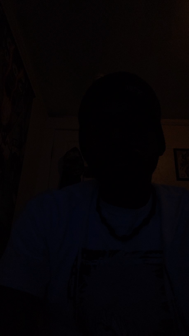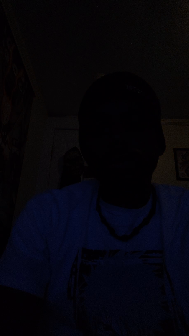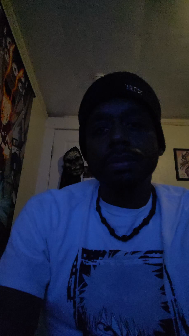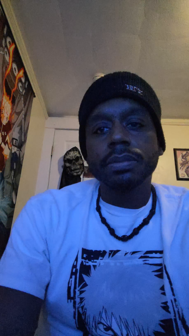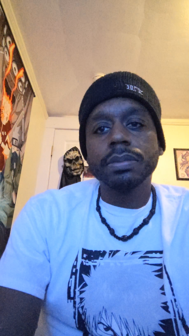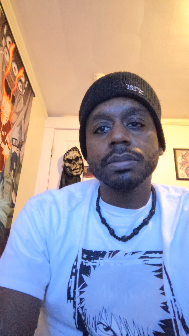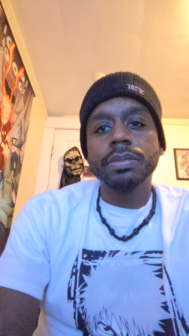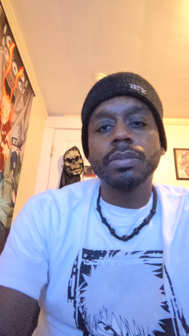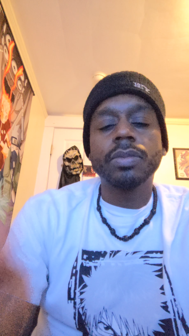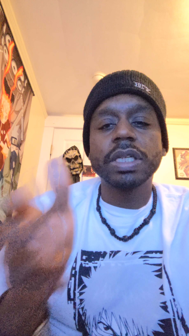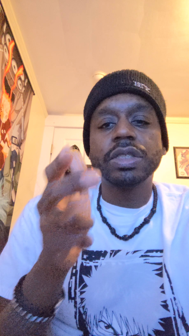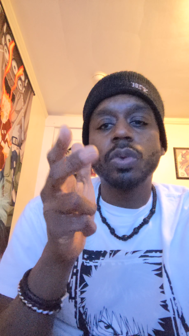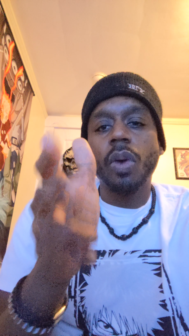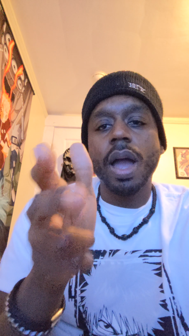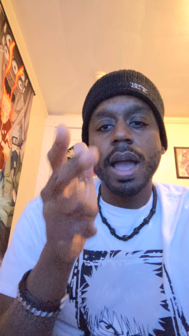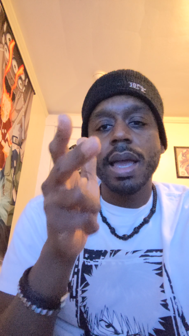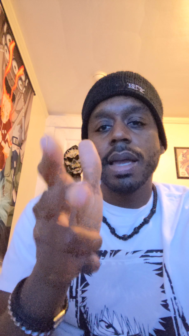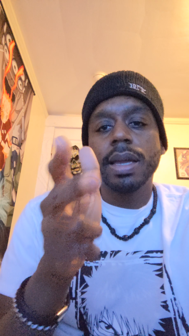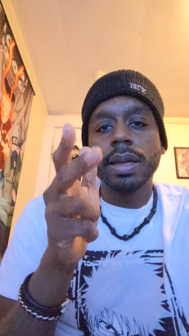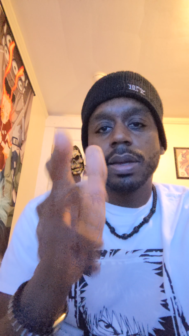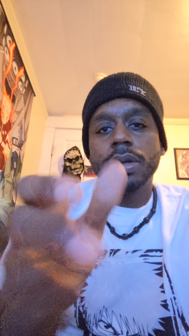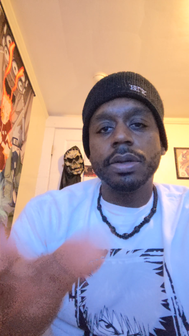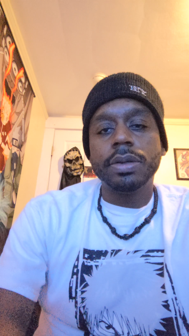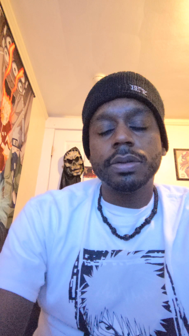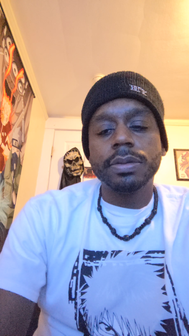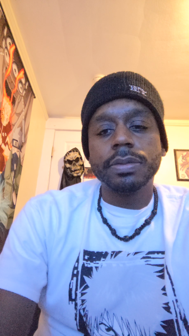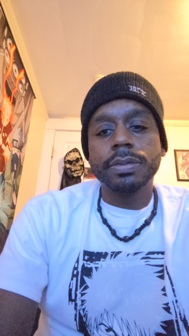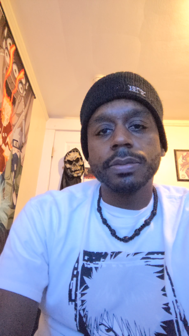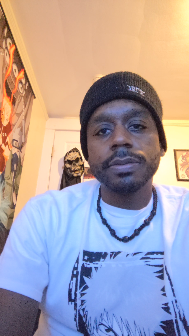garage